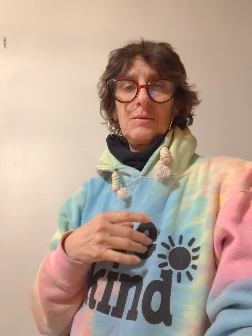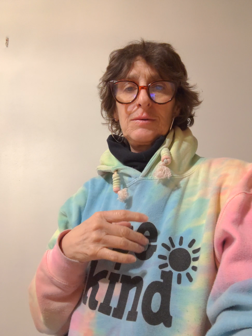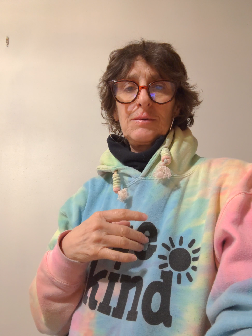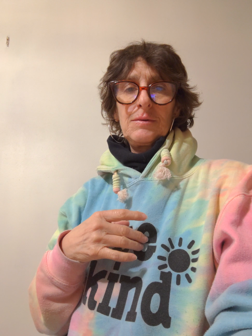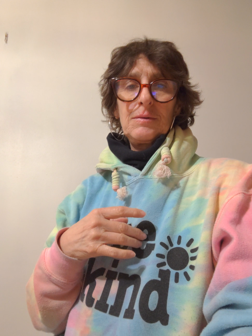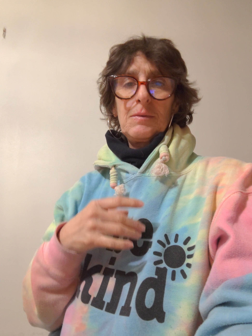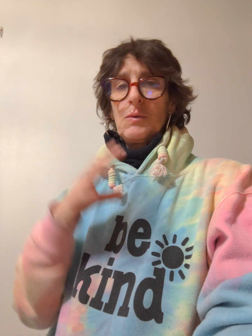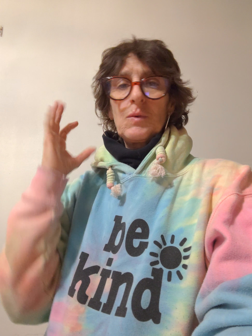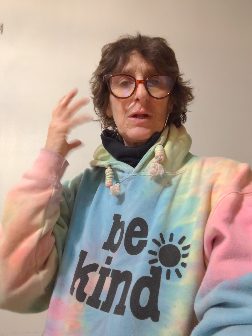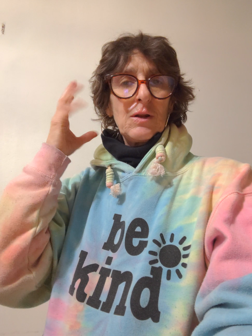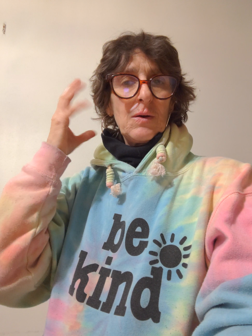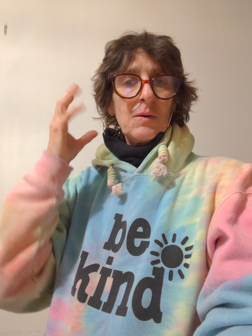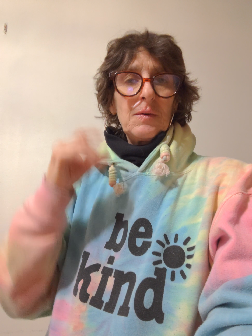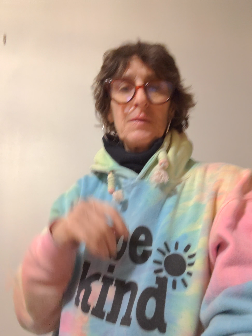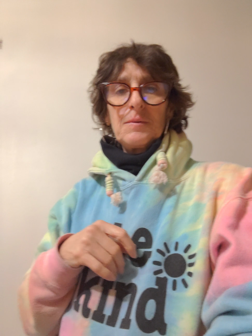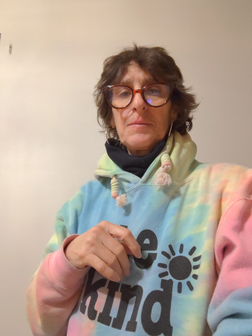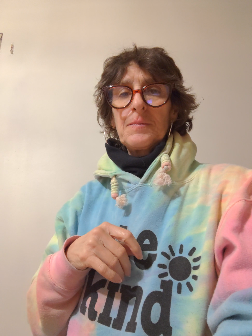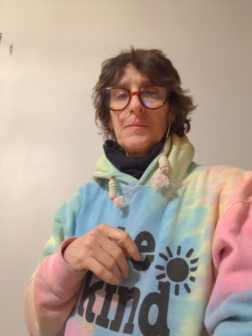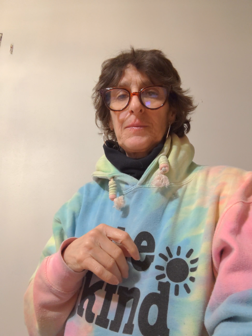radio